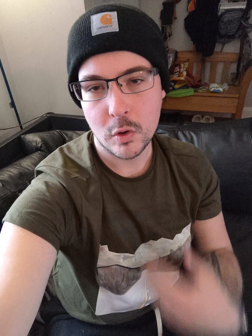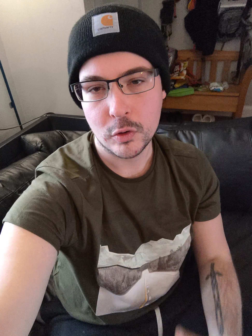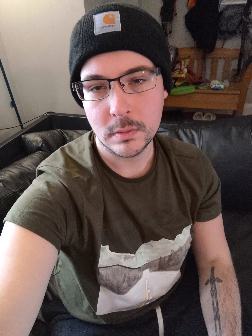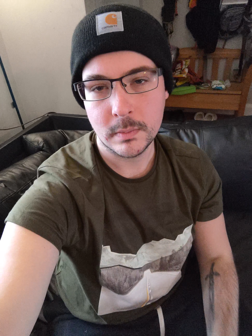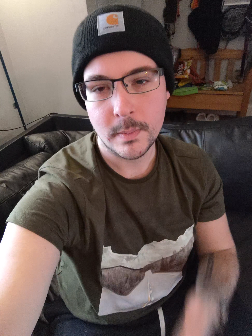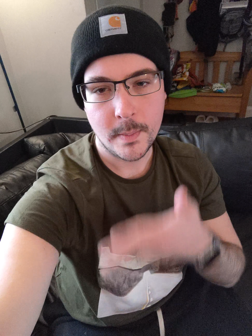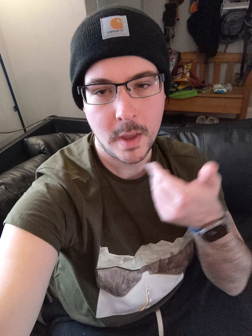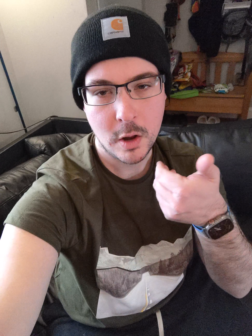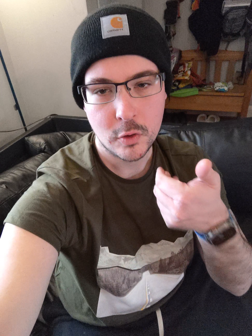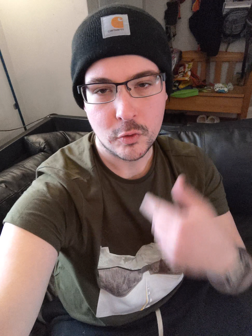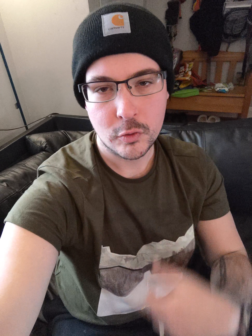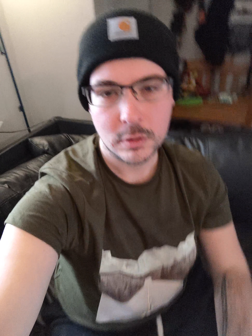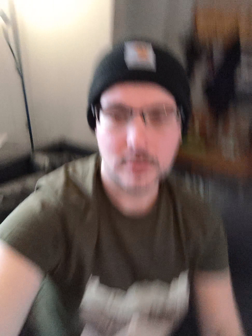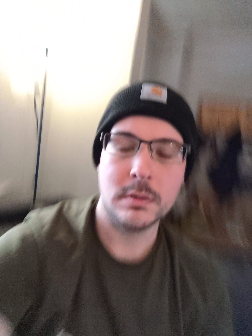better